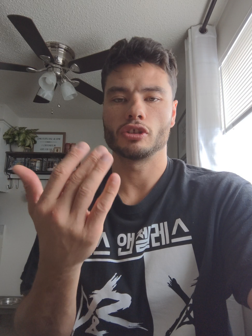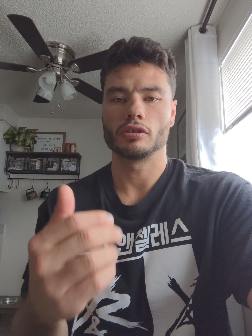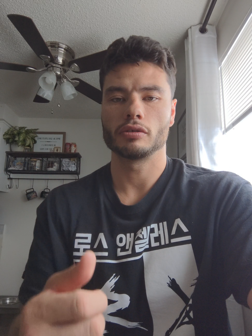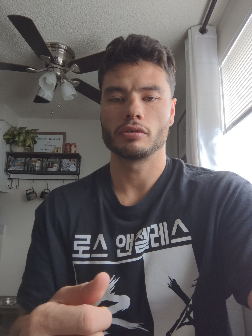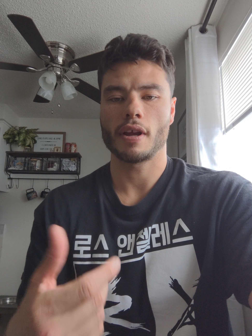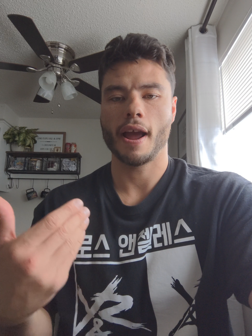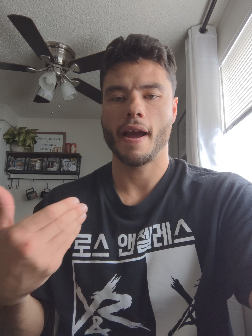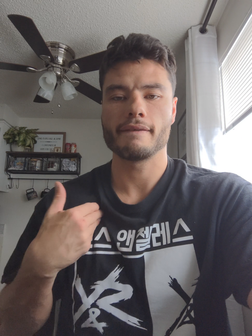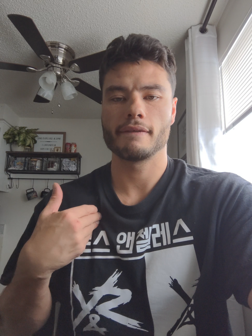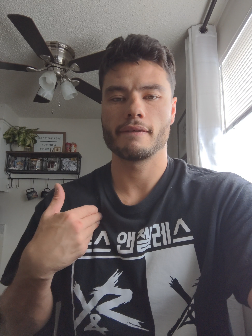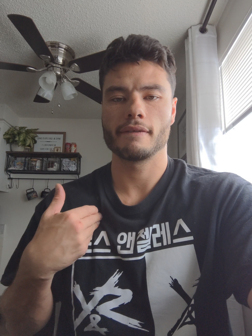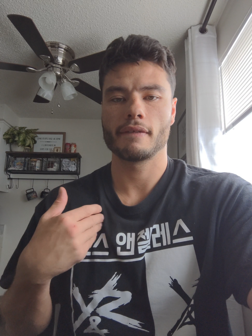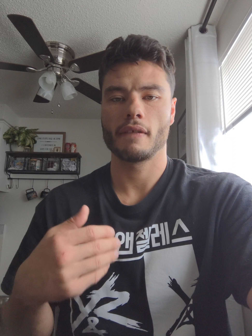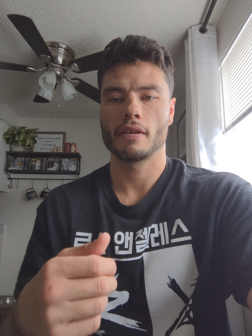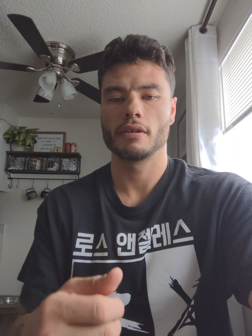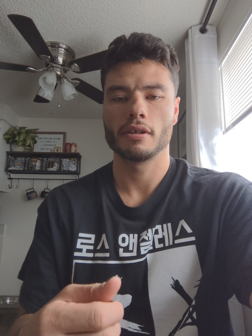have